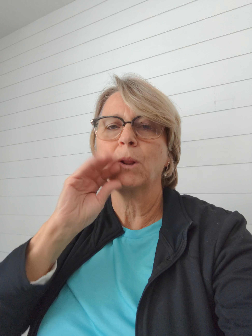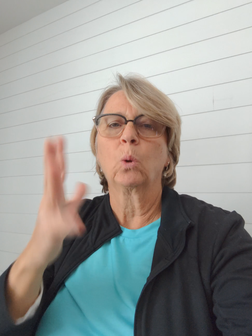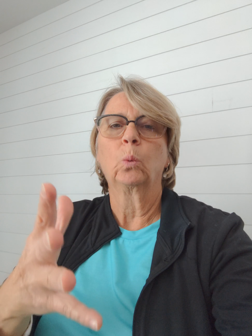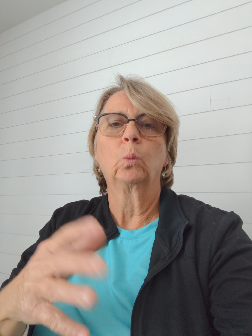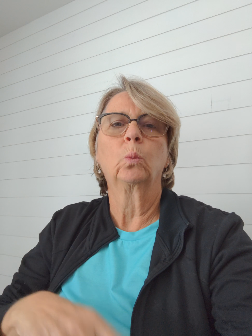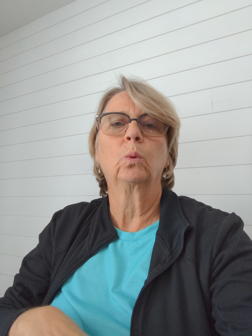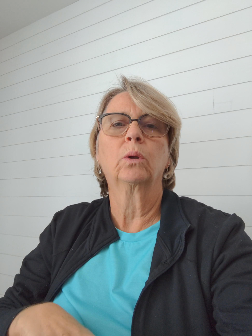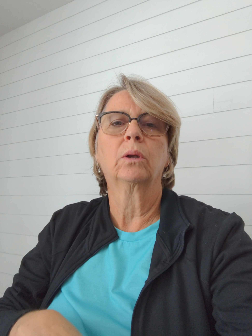balloon